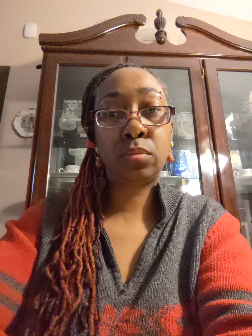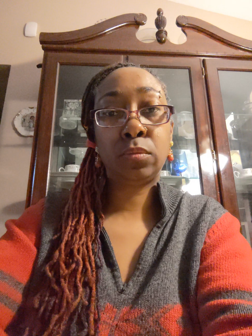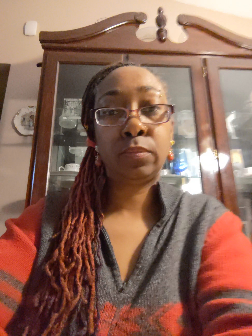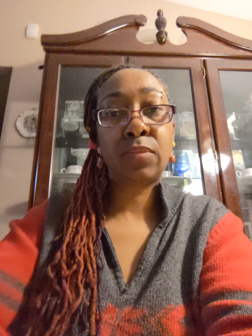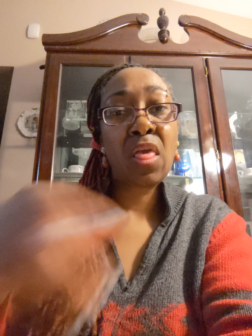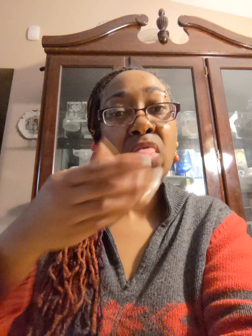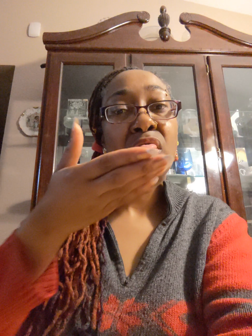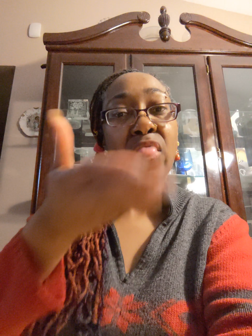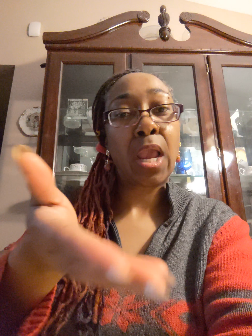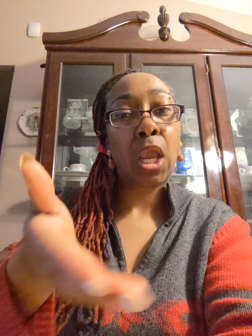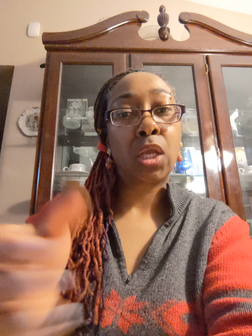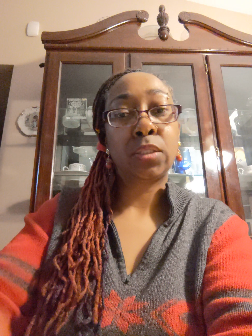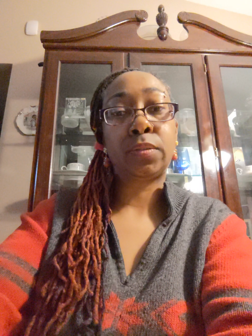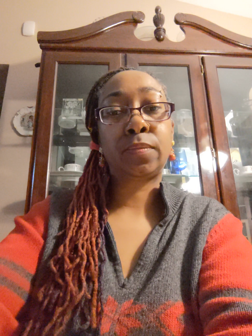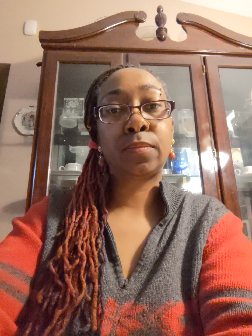there